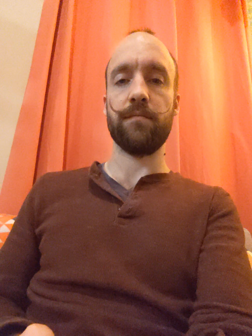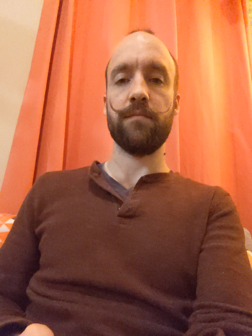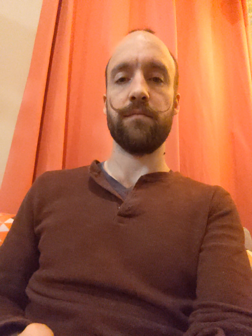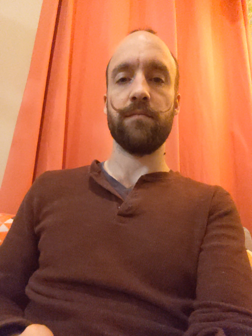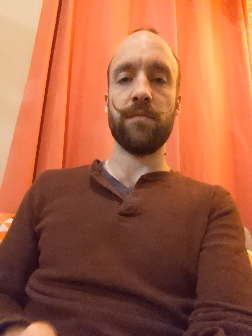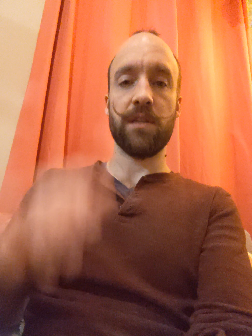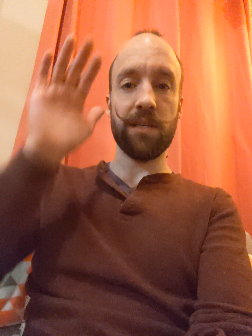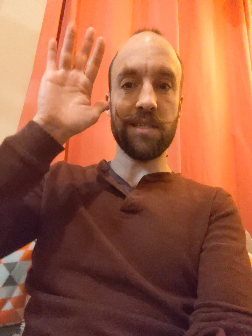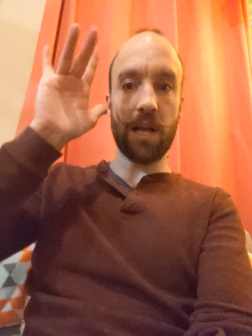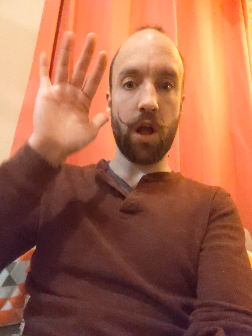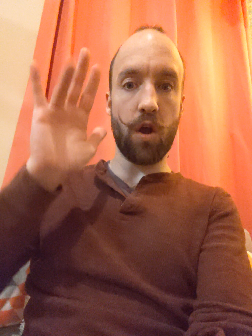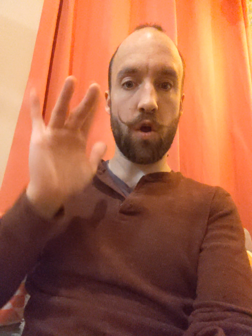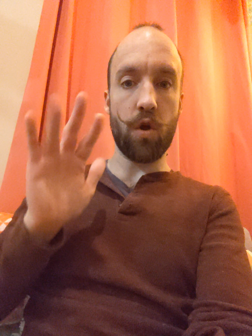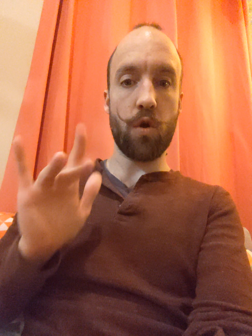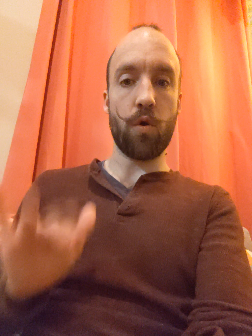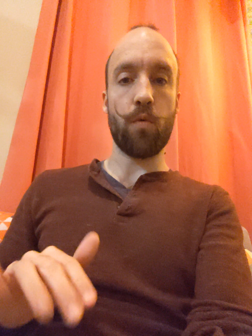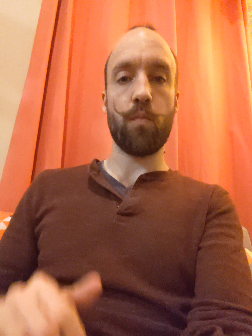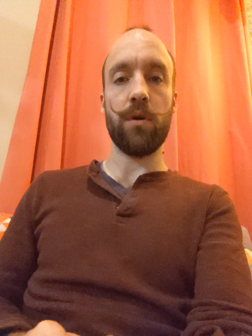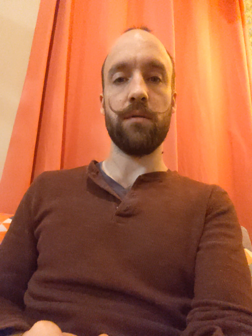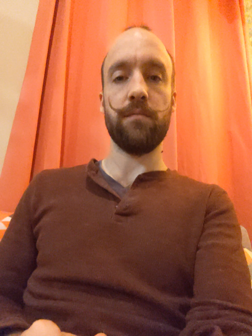snow